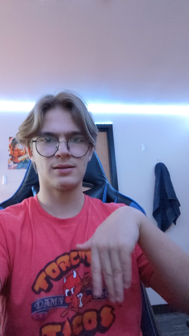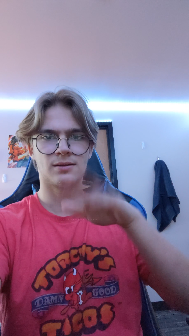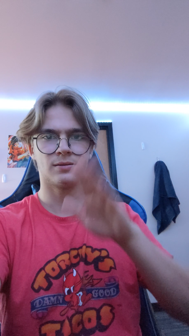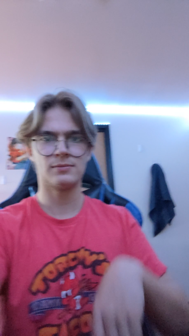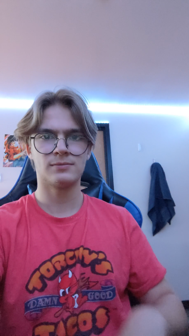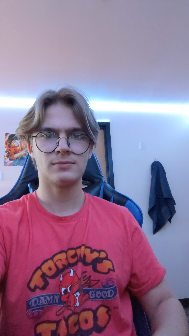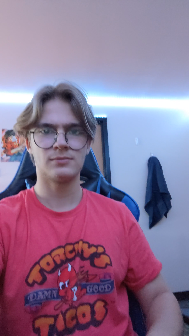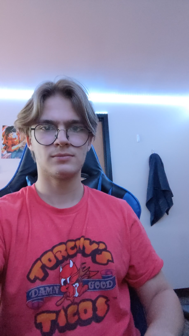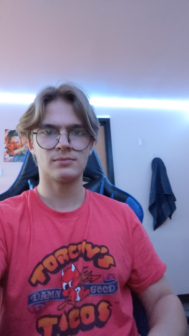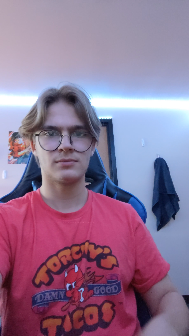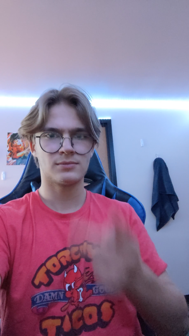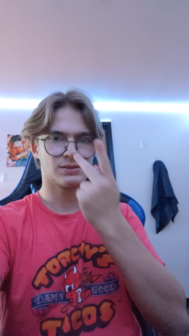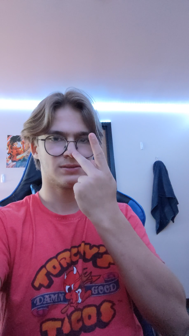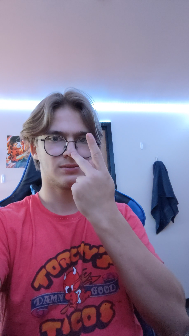penis